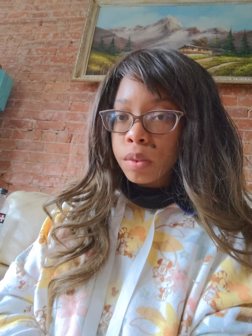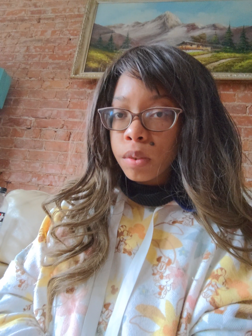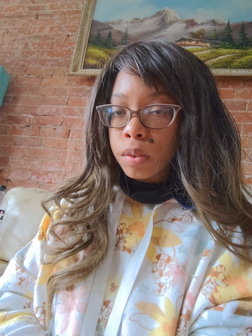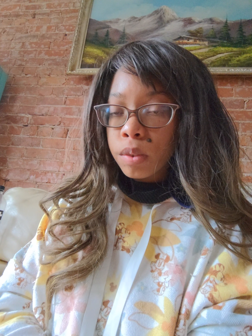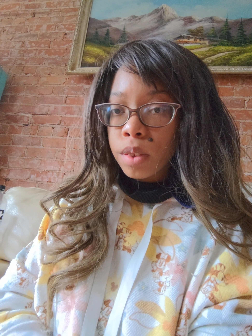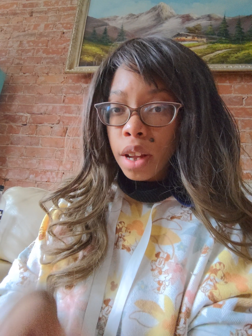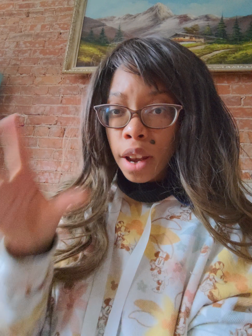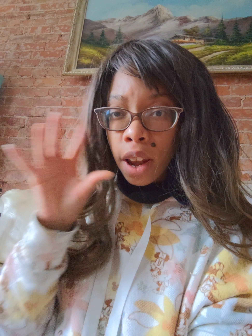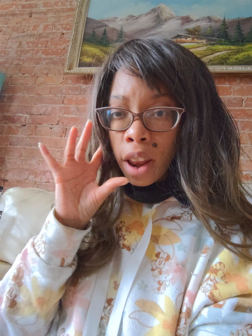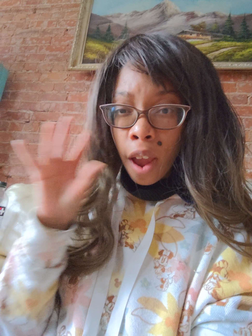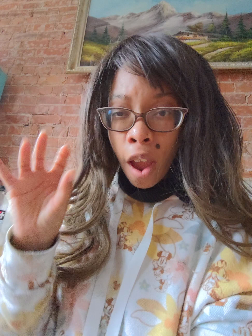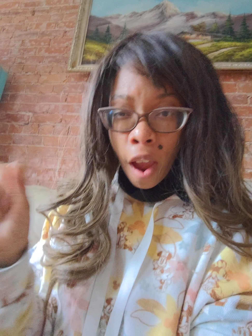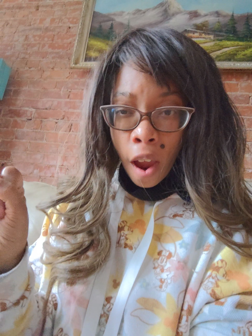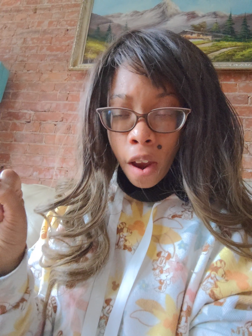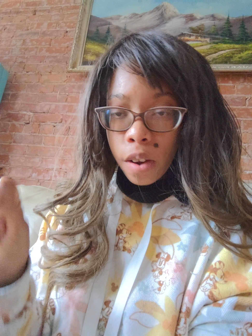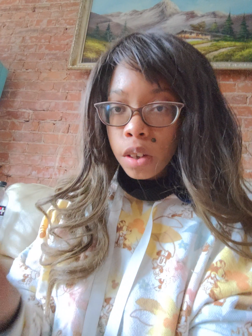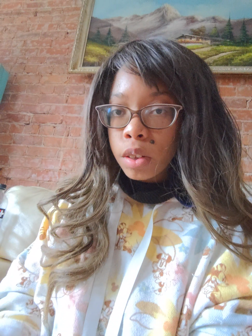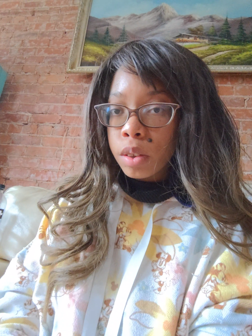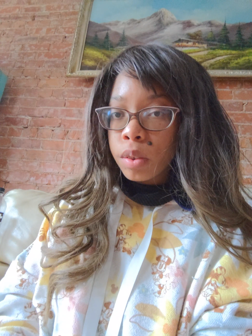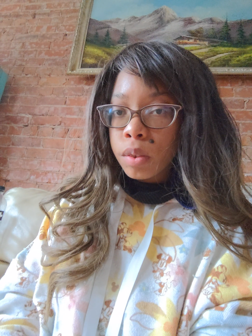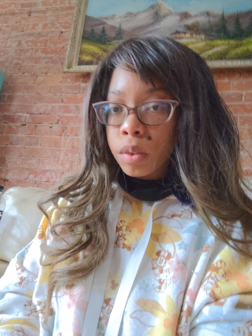loud